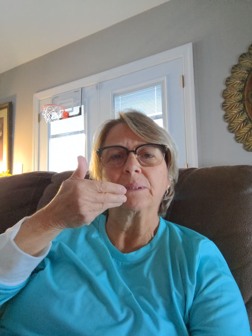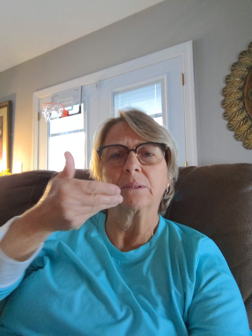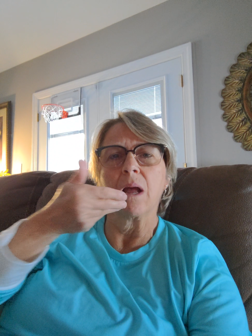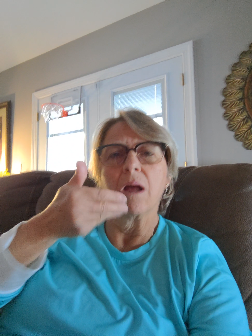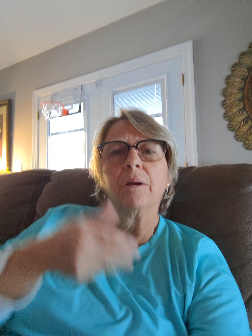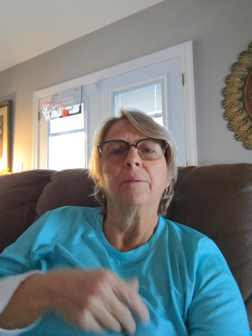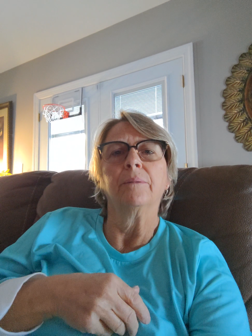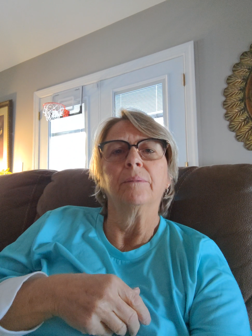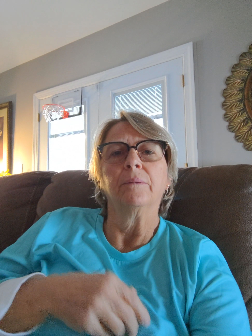pizza